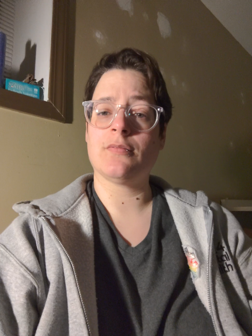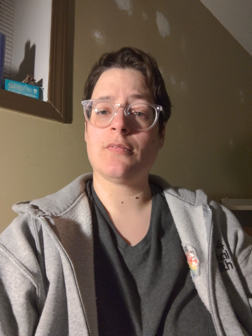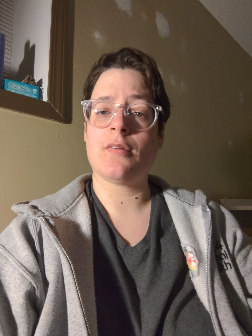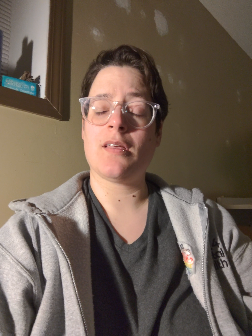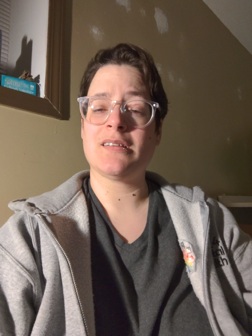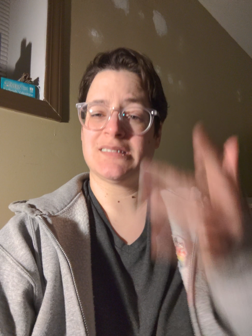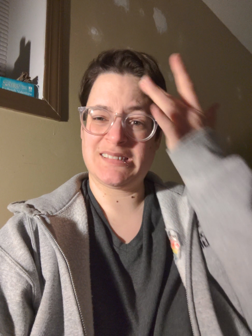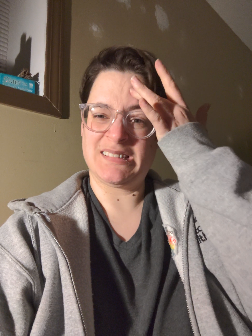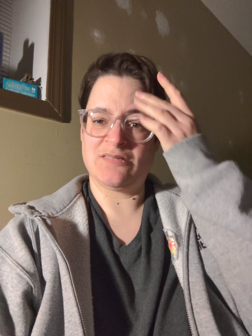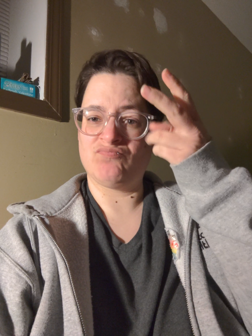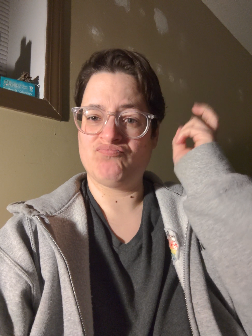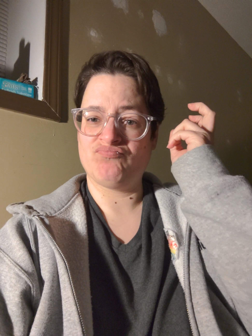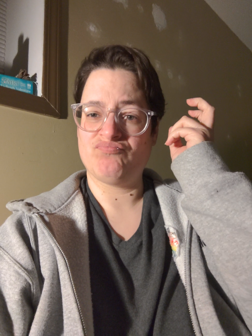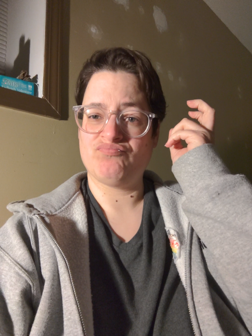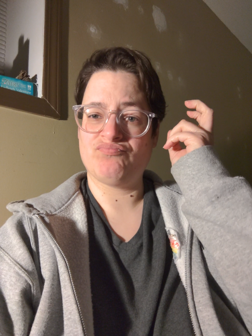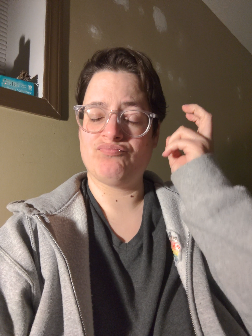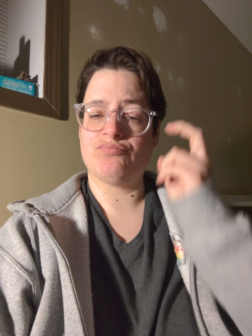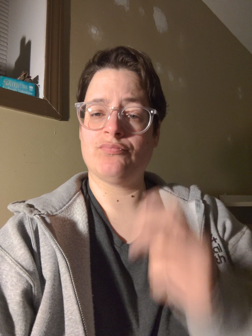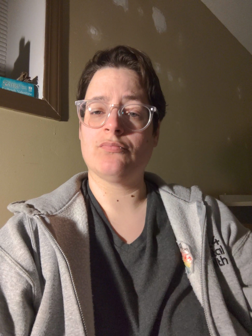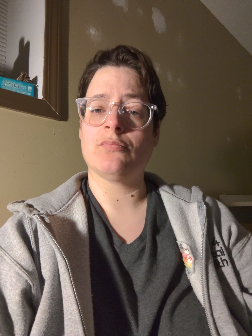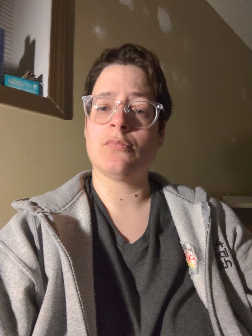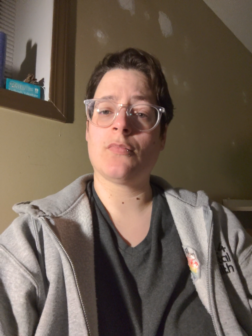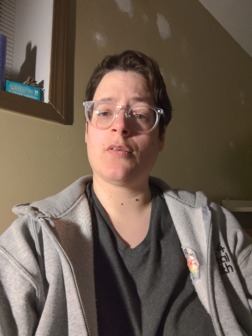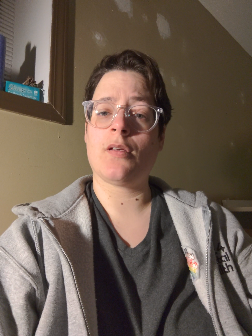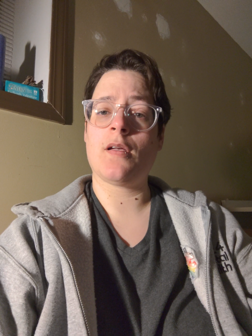sick